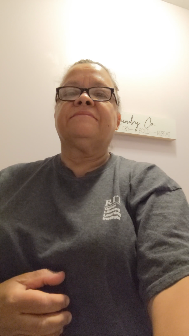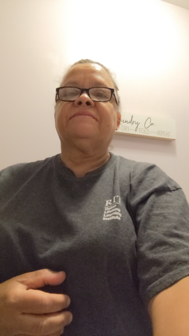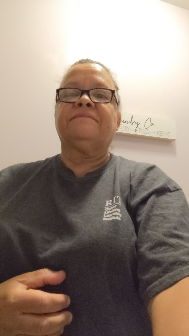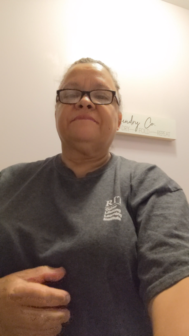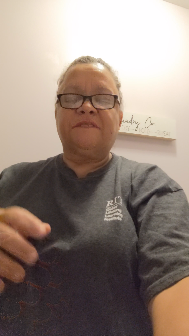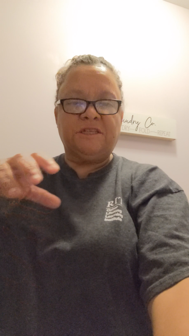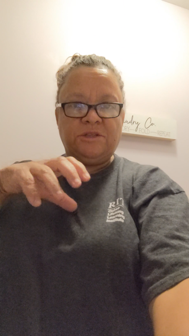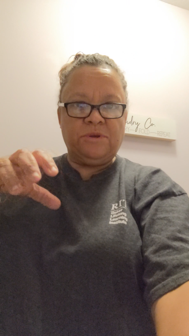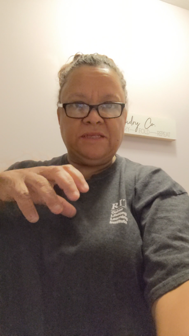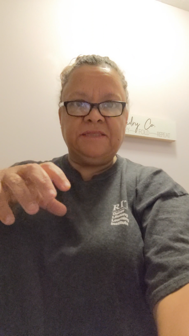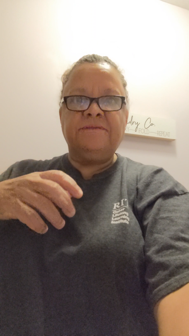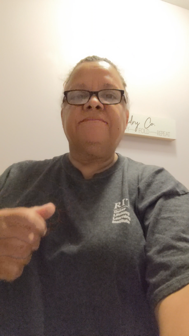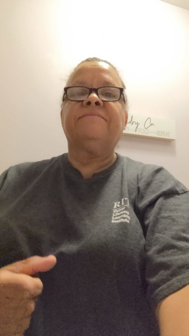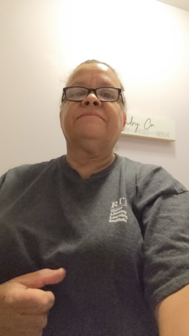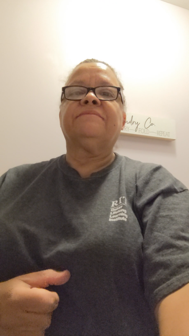does